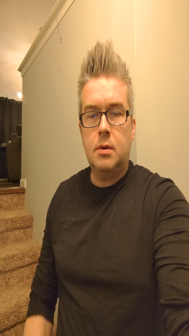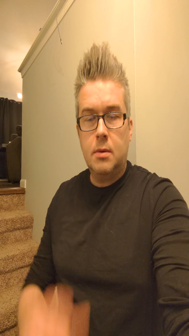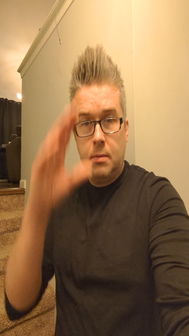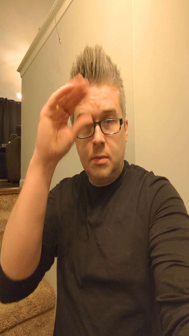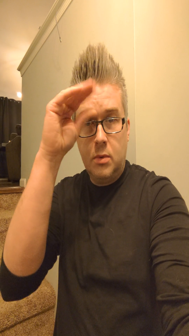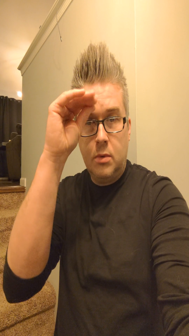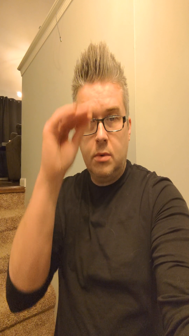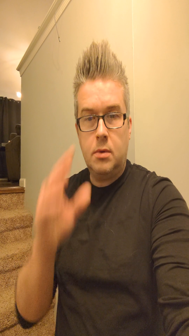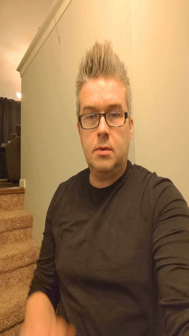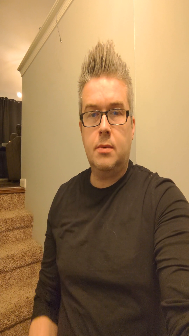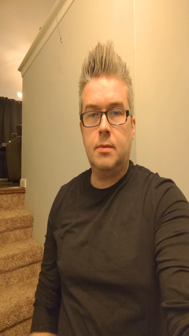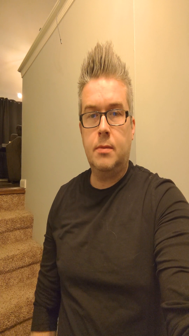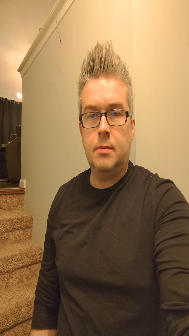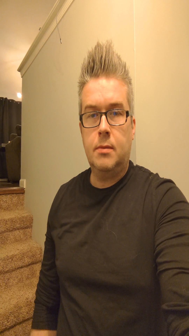boy